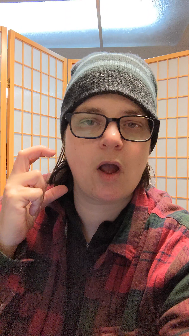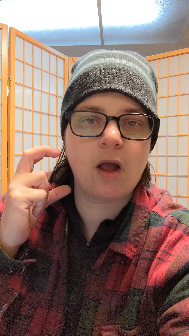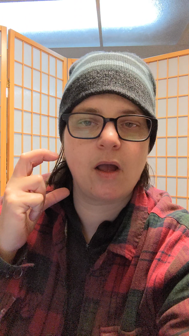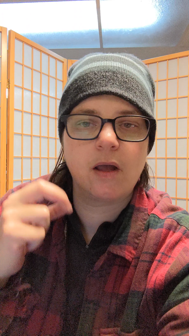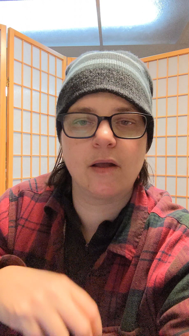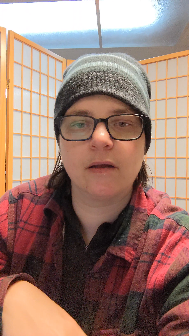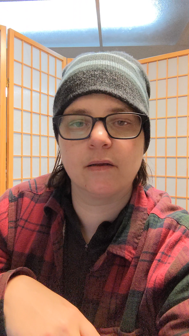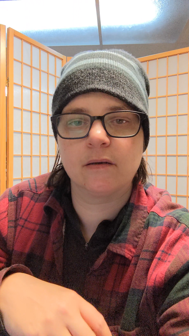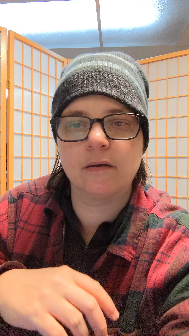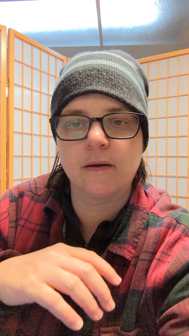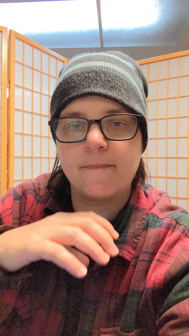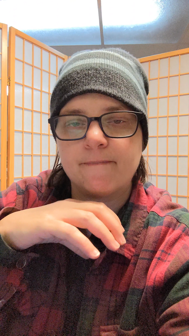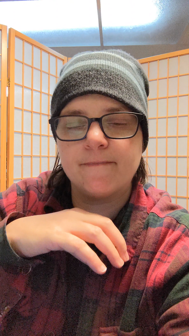block